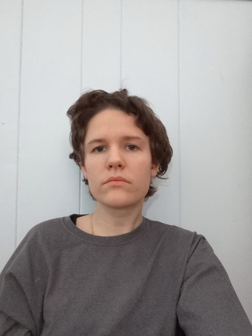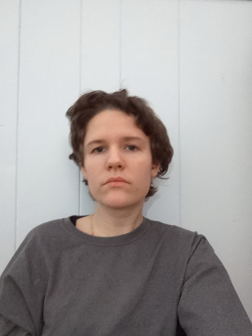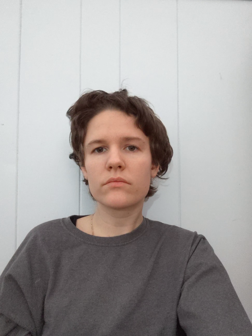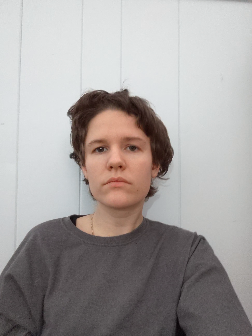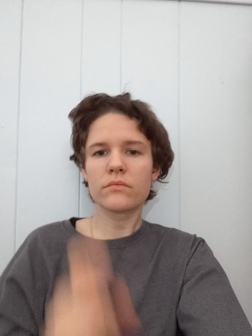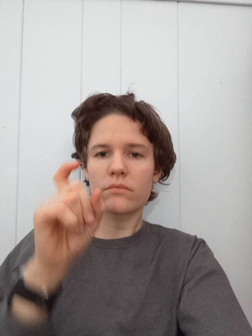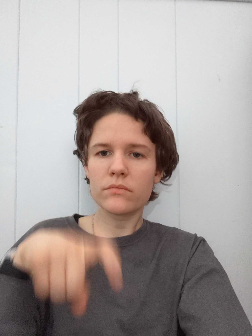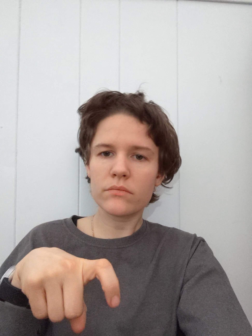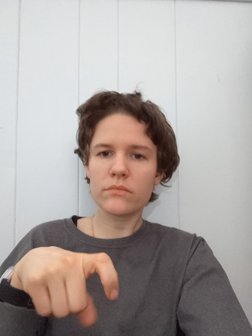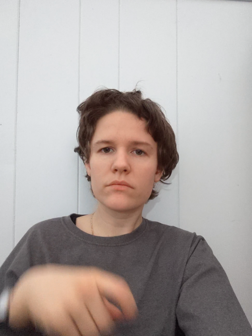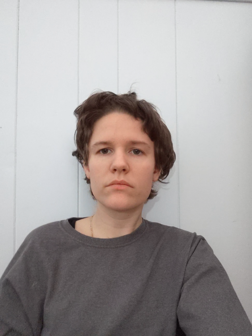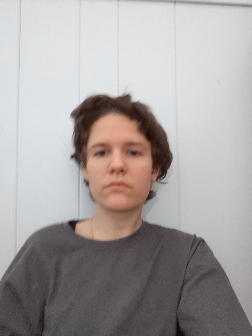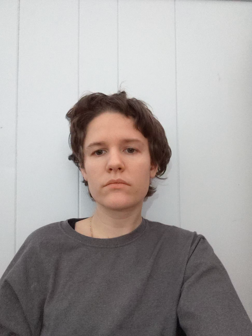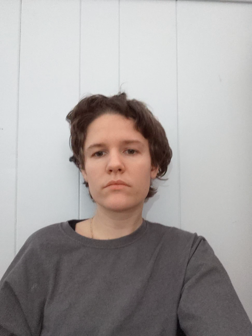have to